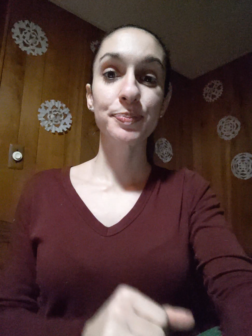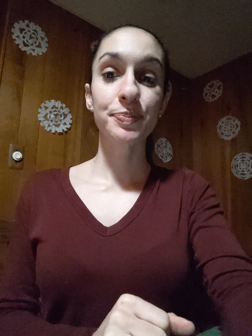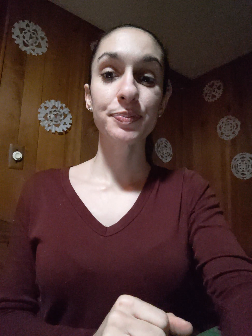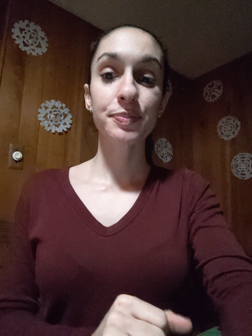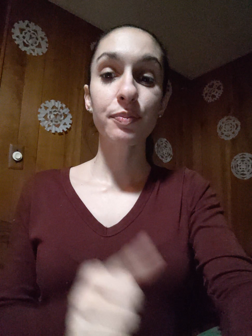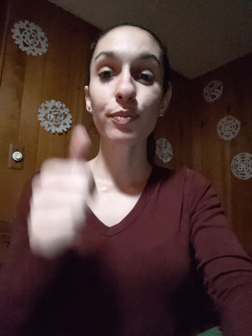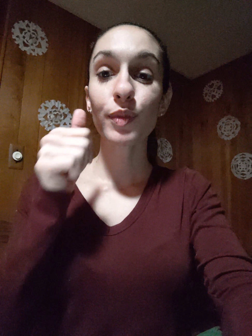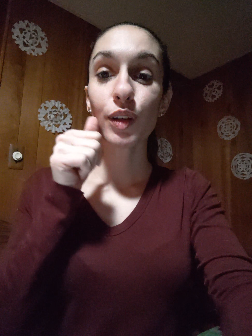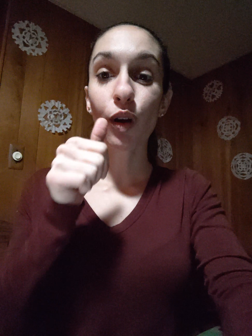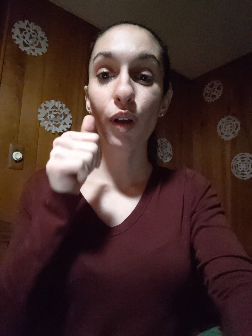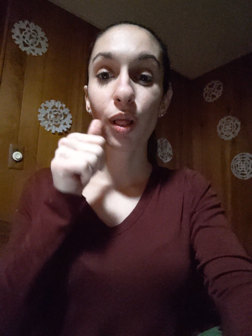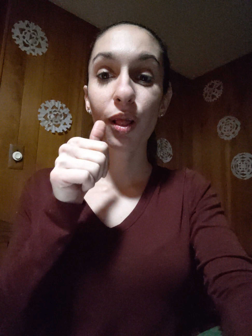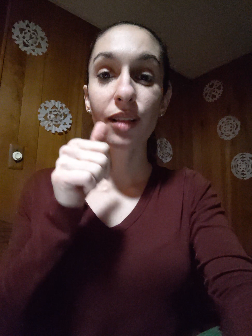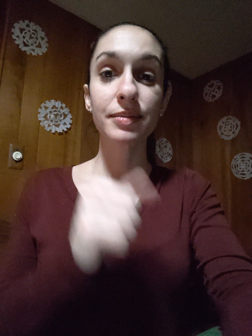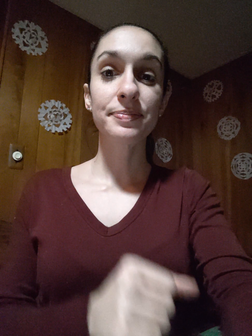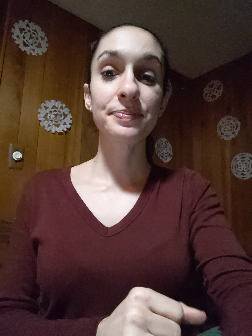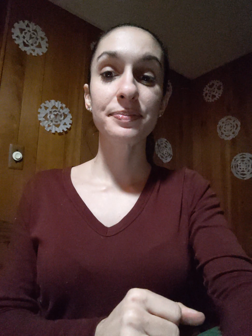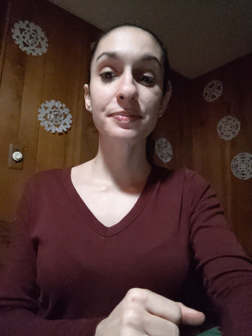girl